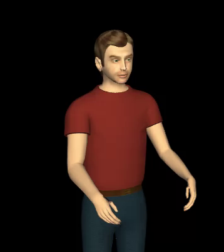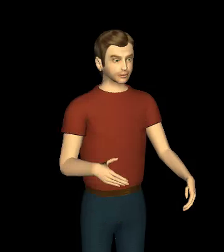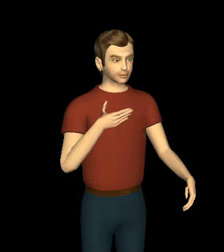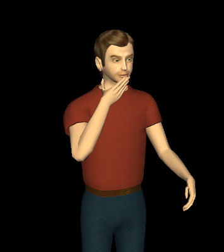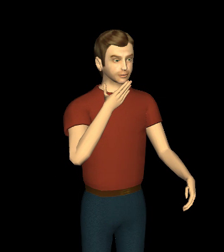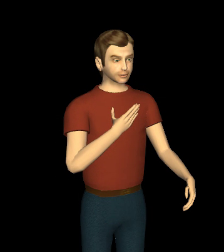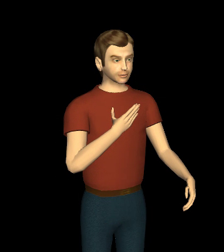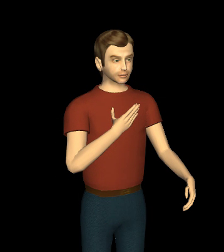يحيي